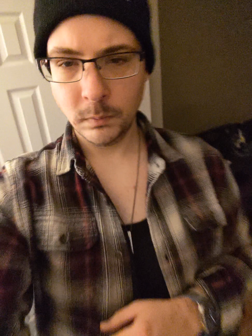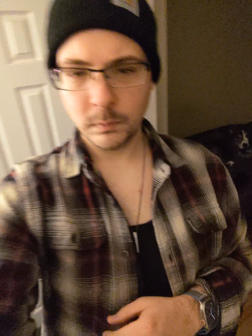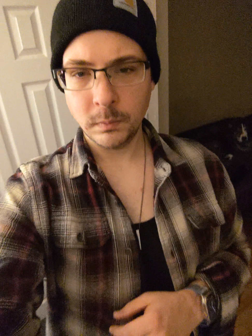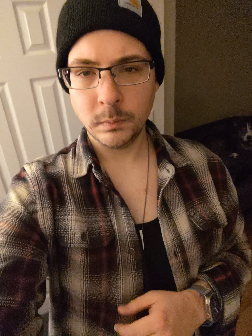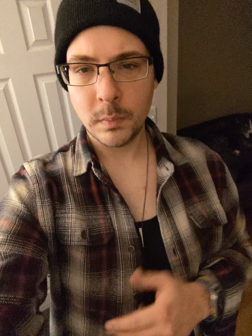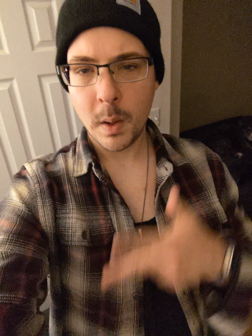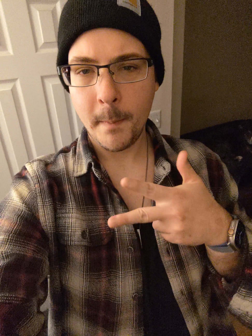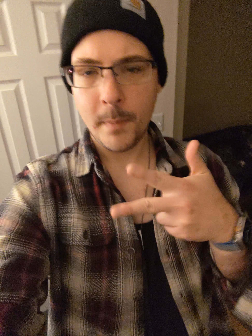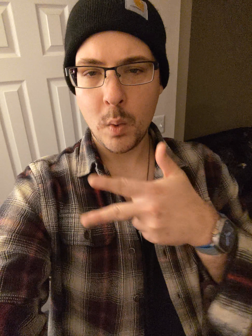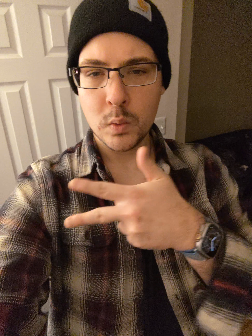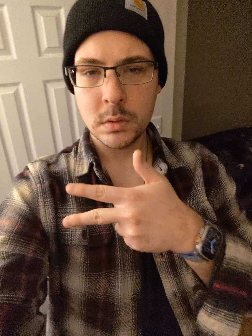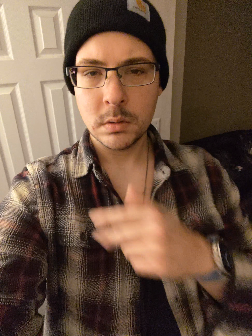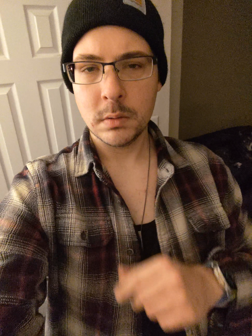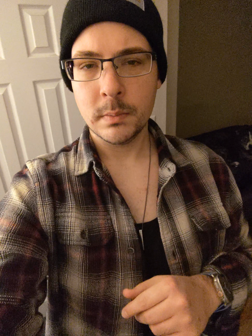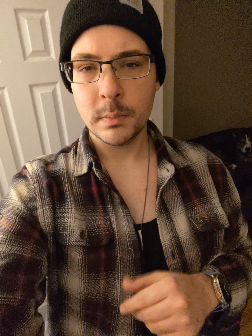boat